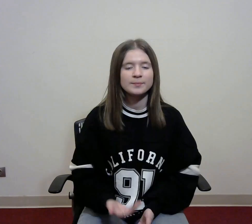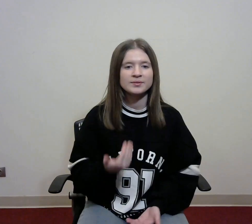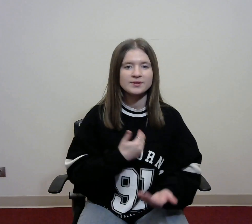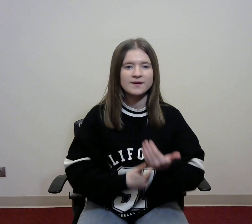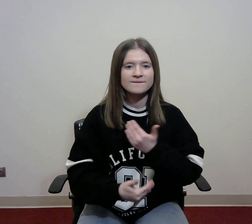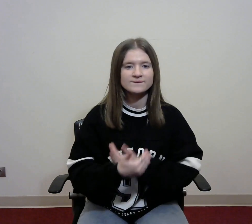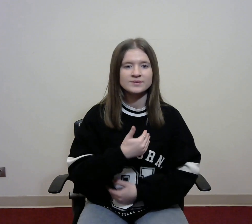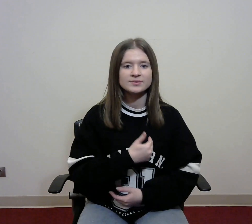əlil